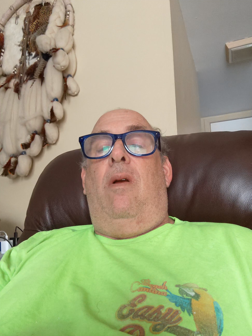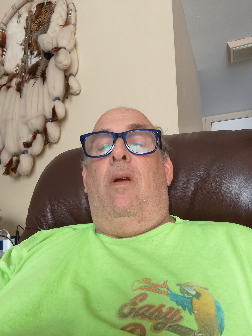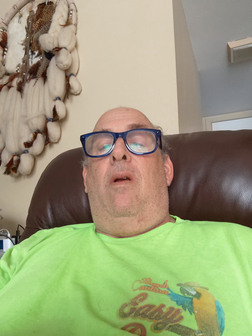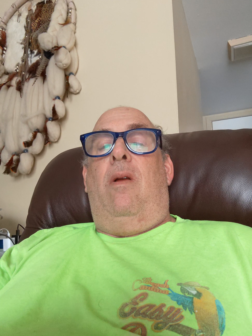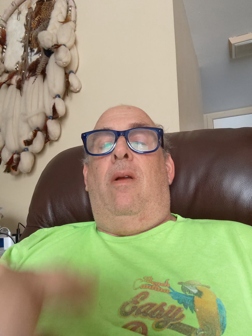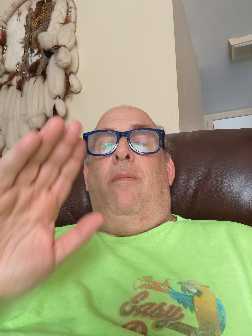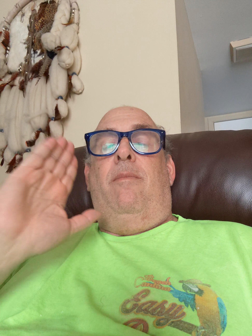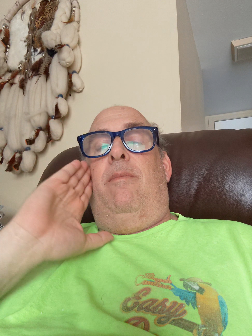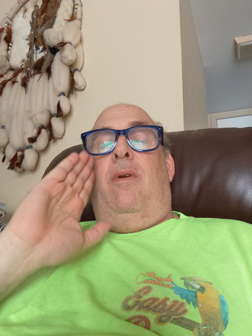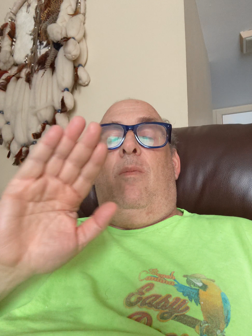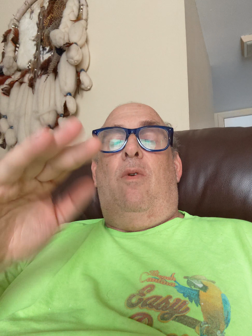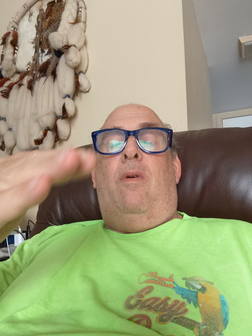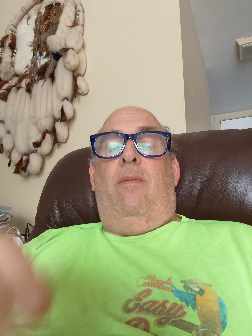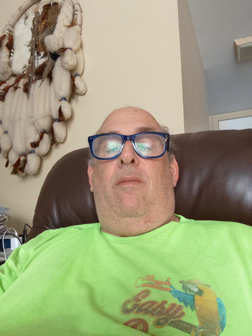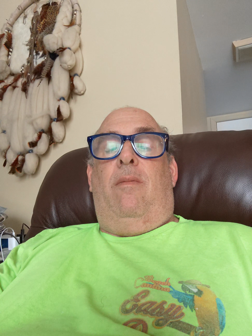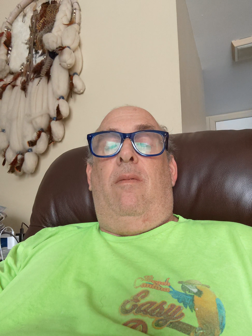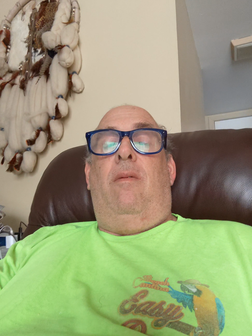bedroom